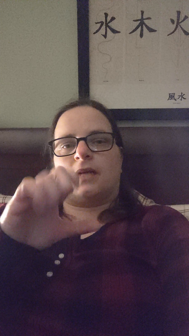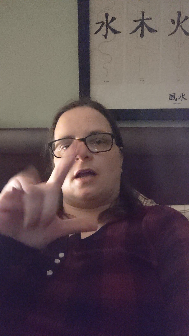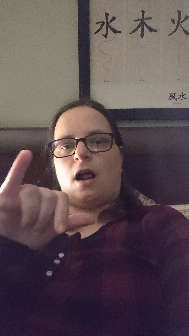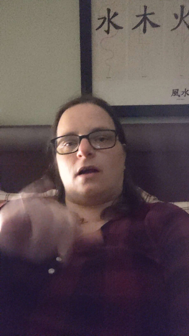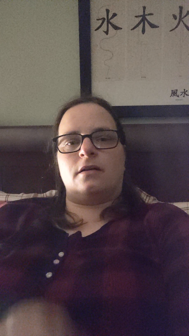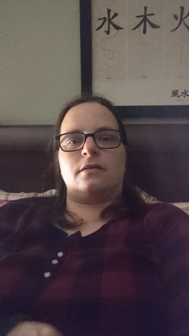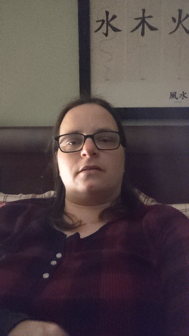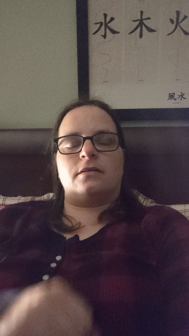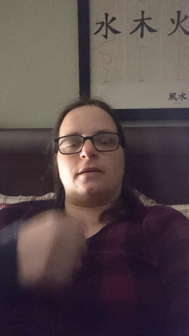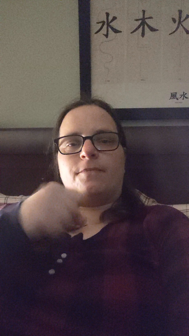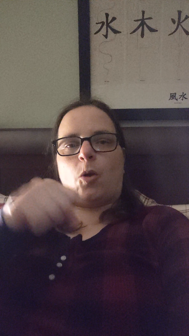motorcycle